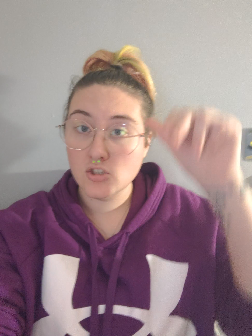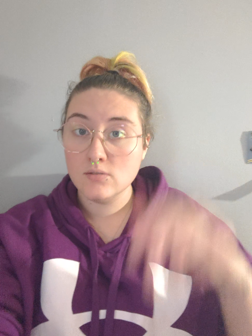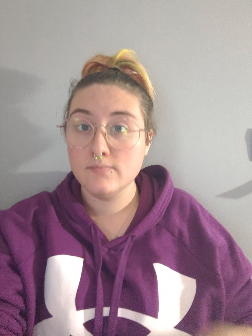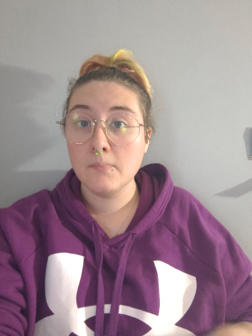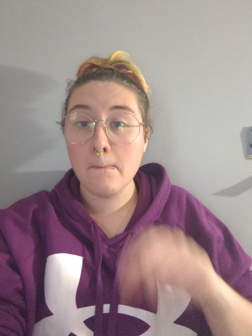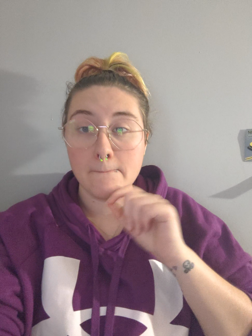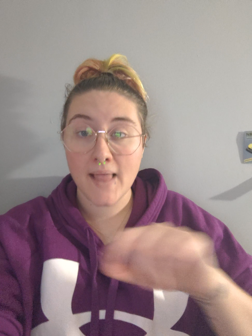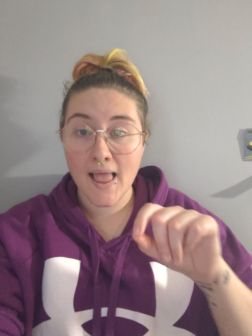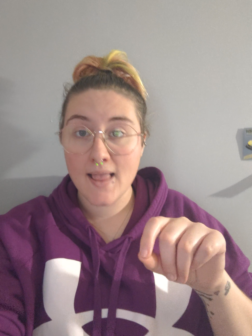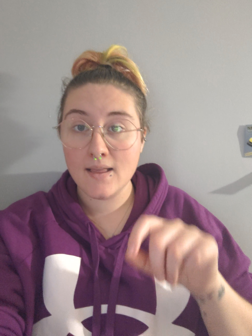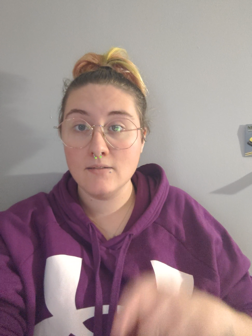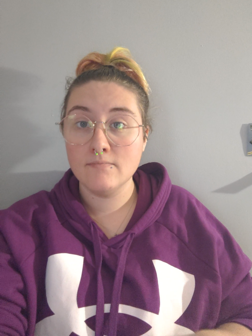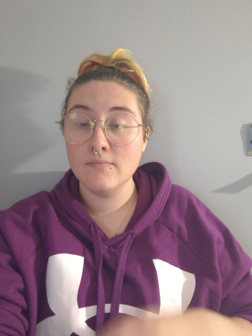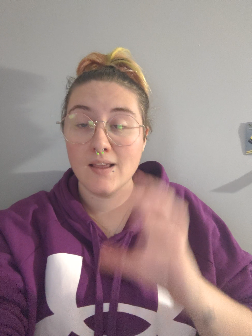pen